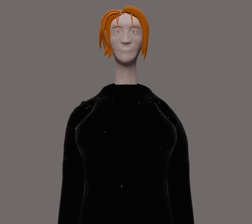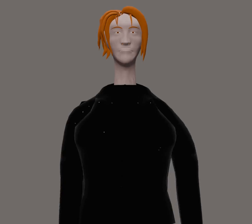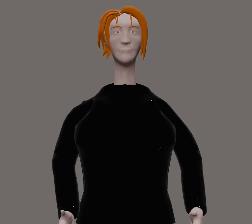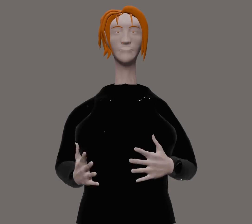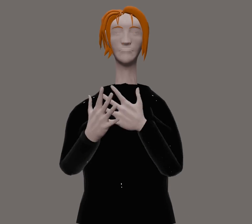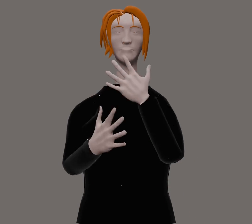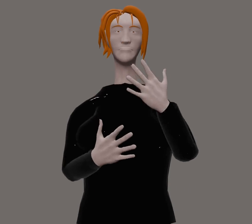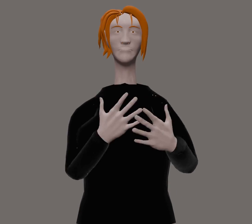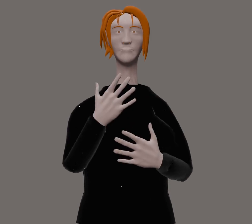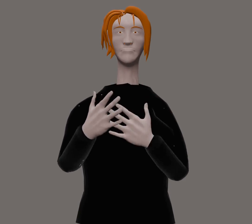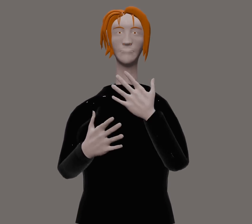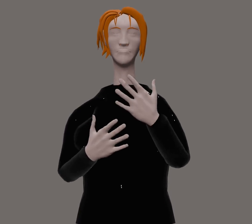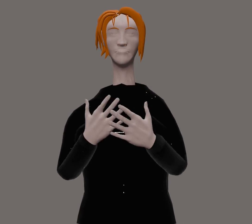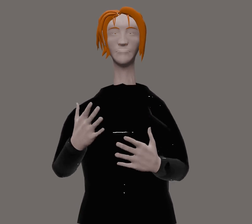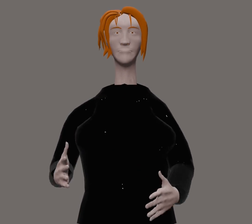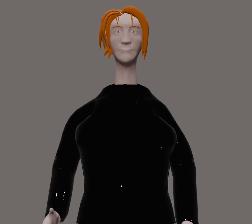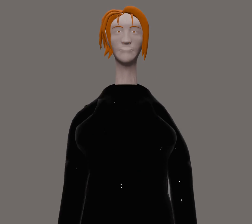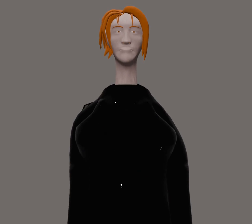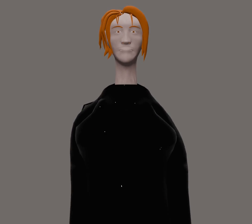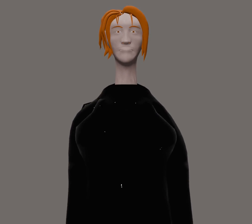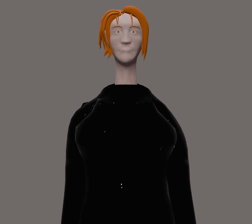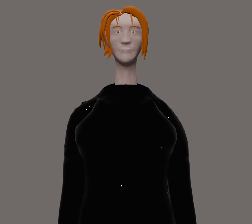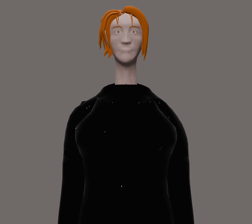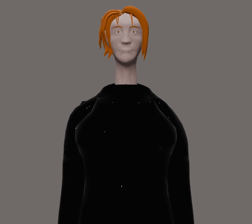Blaze